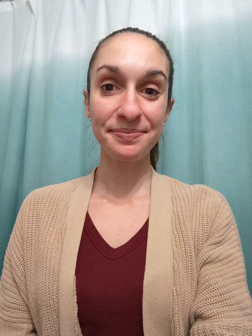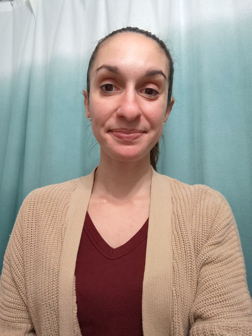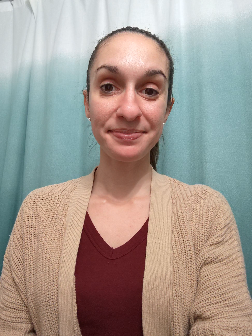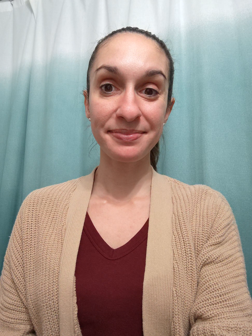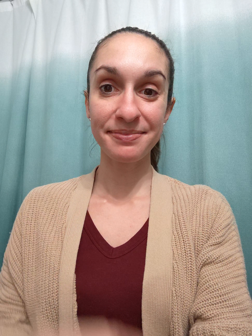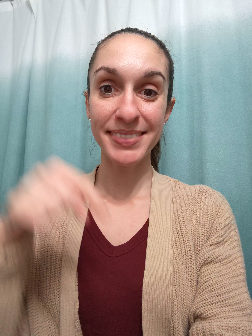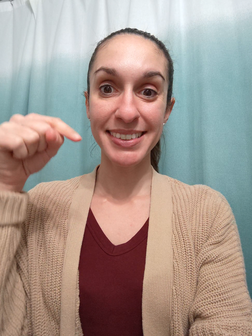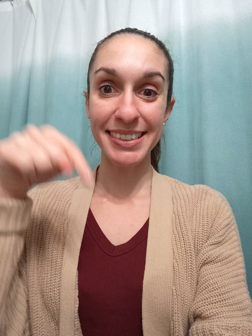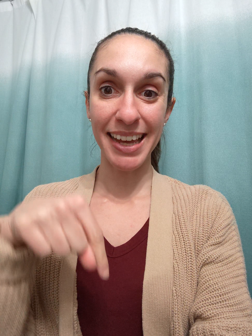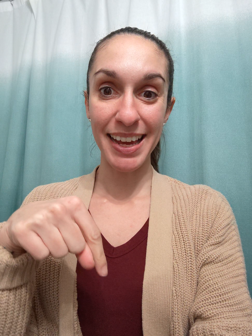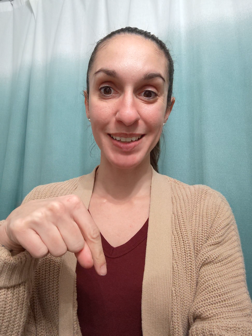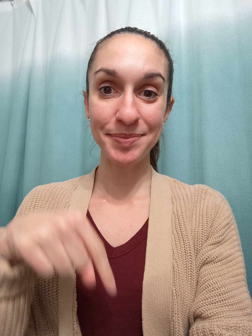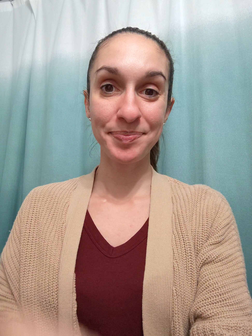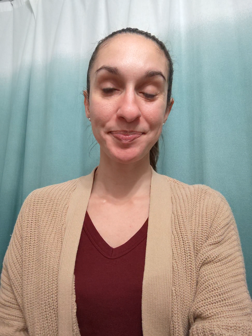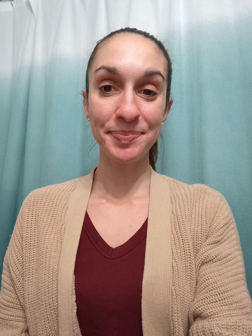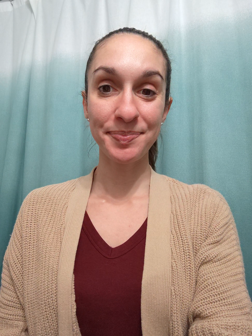down